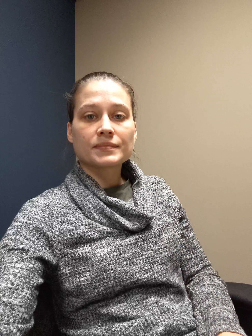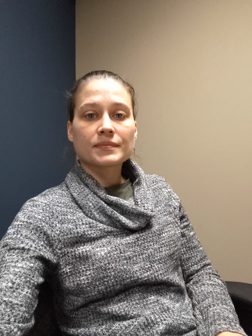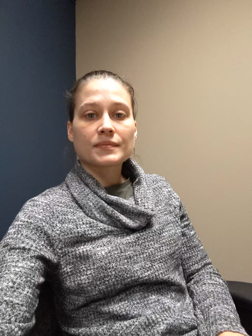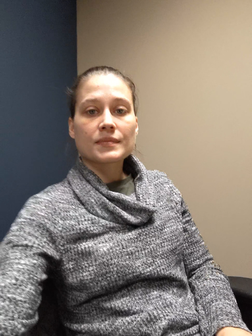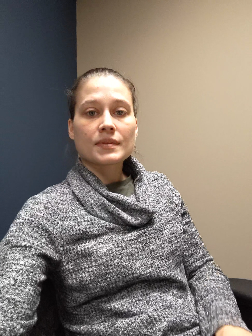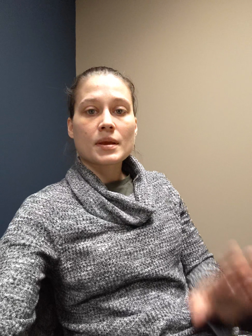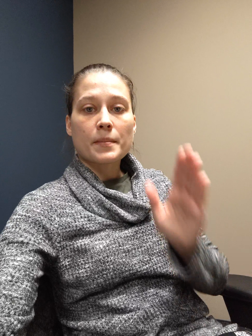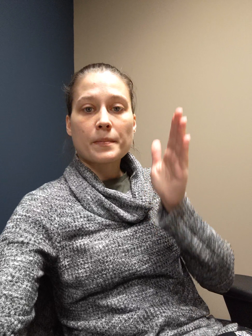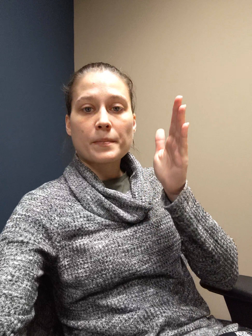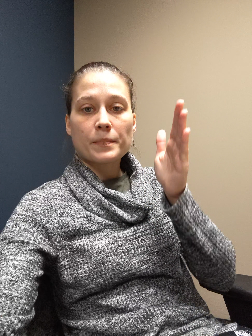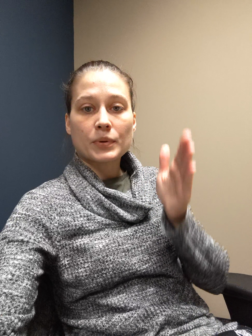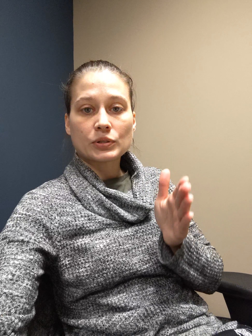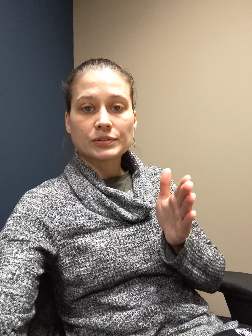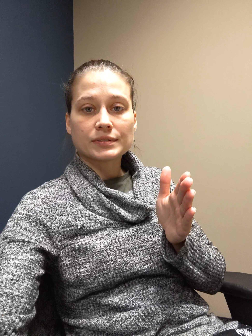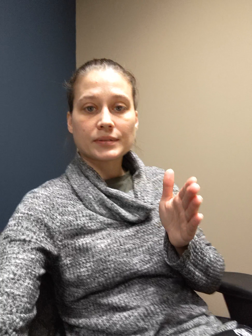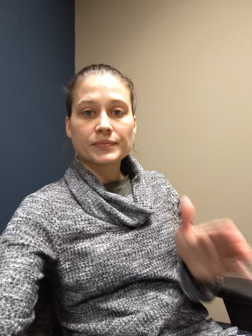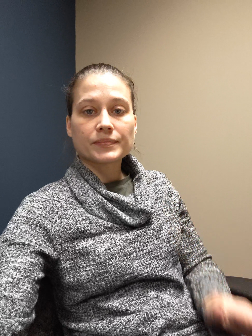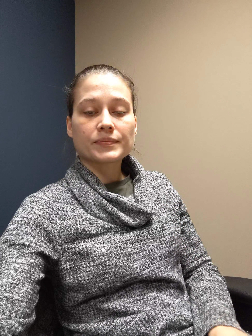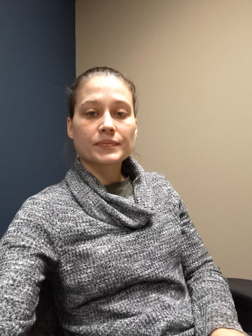person